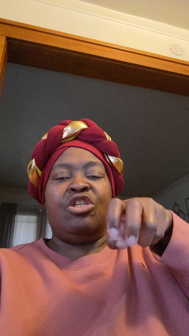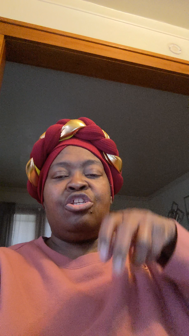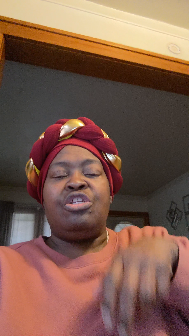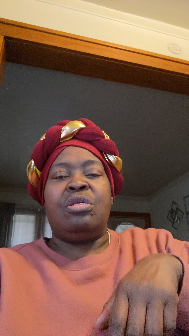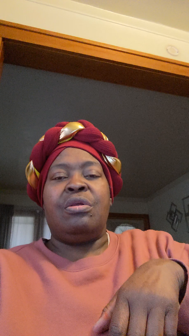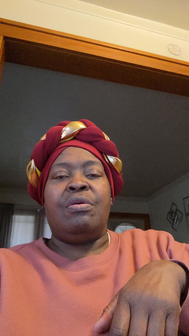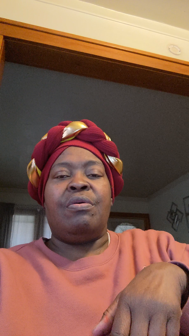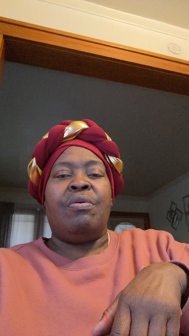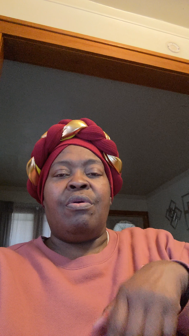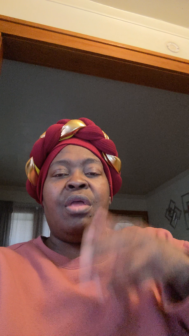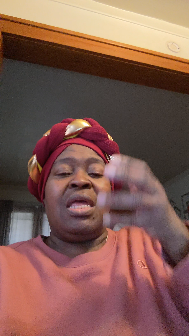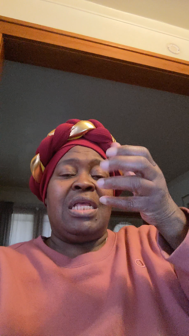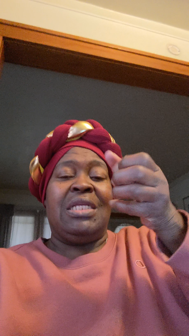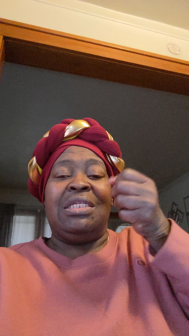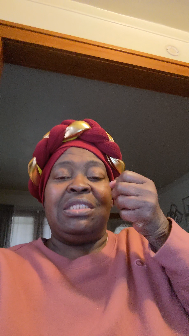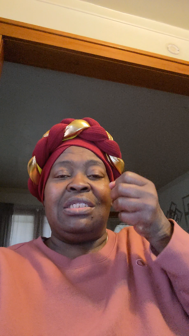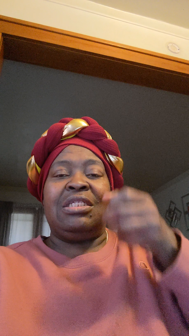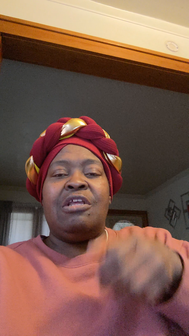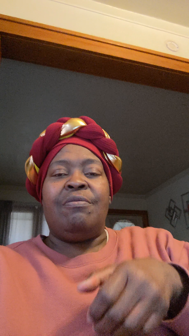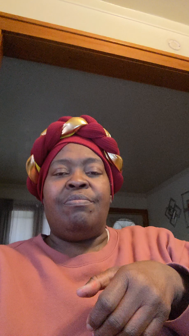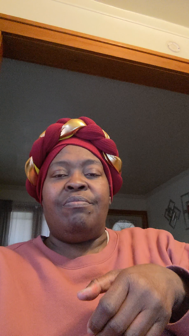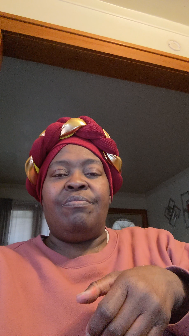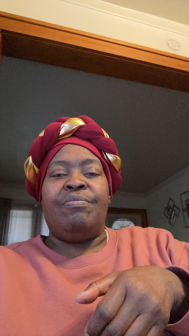get